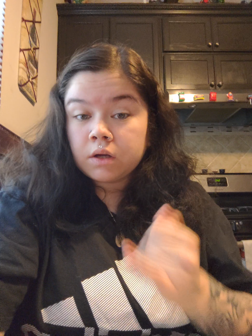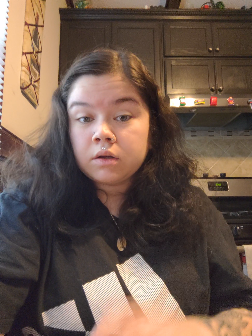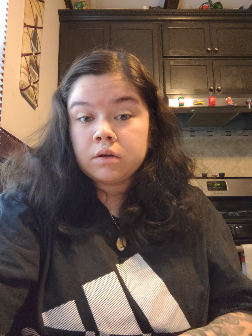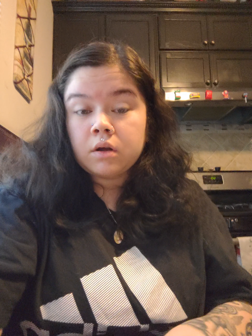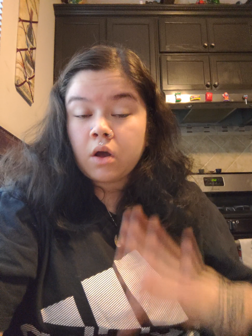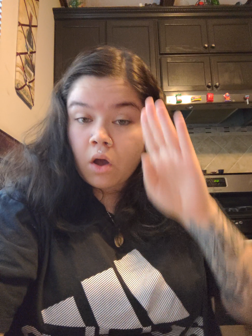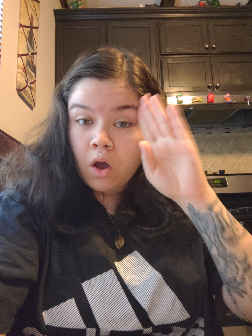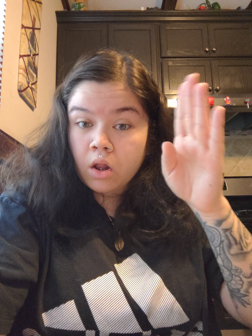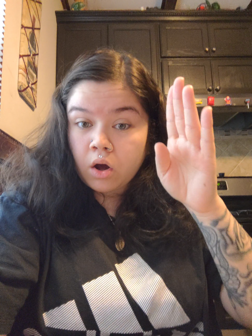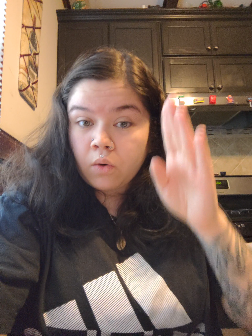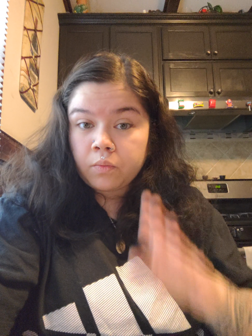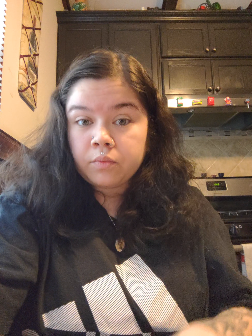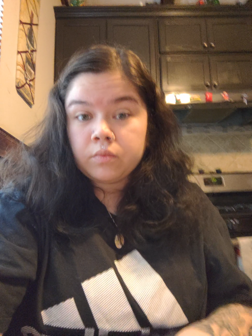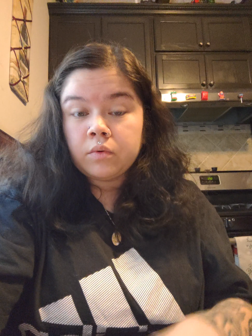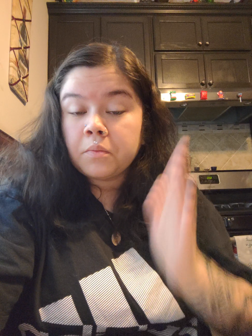hello